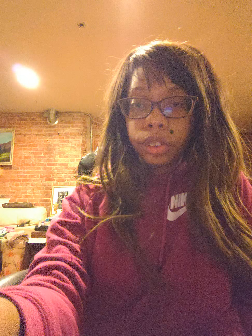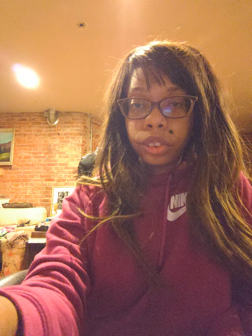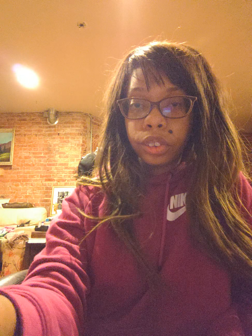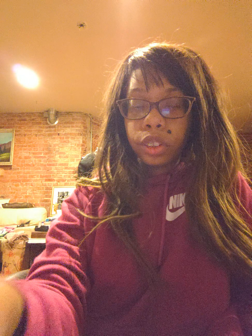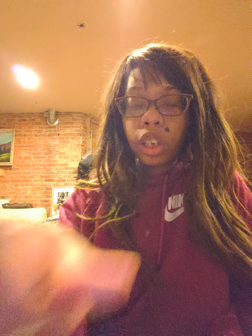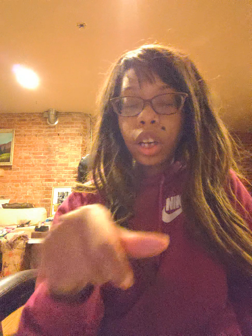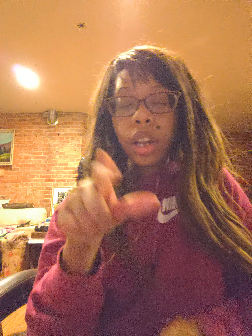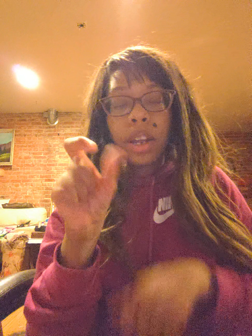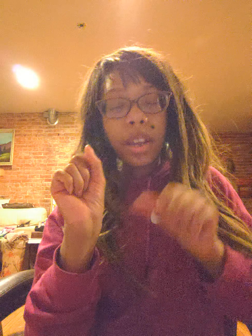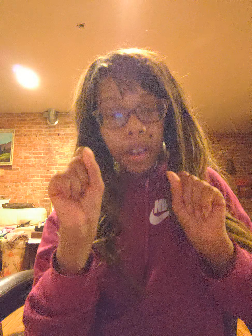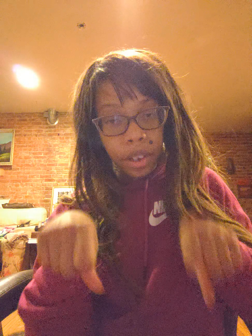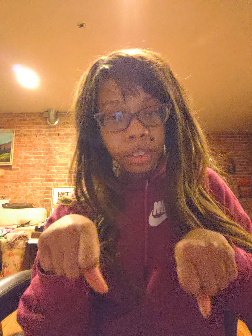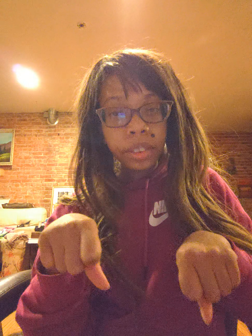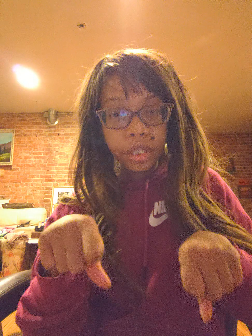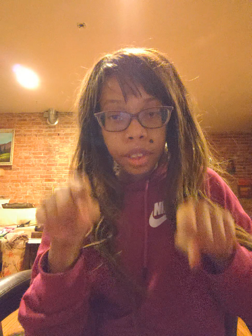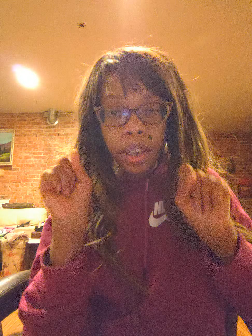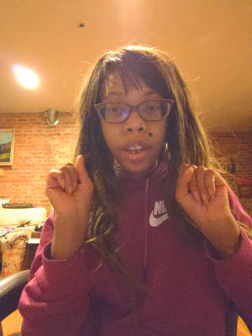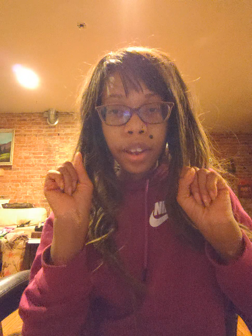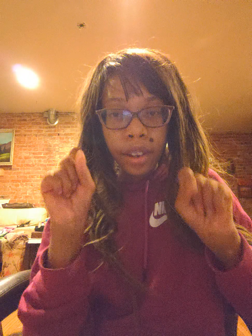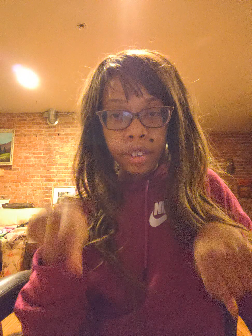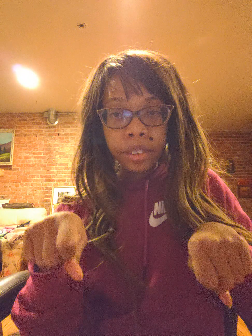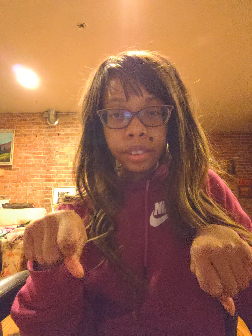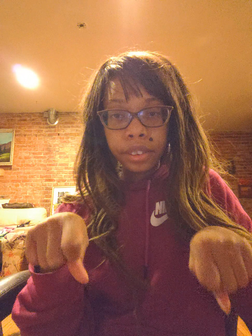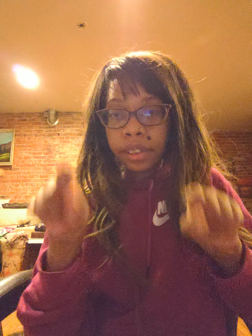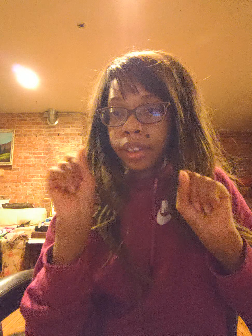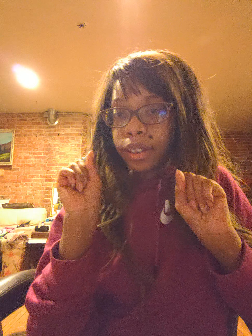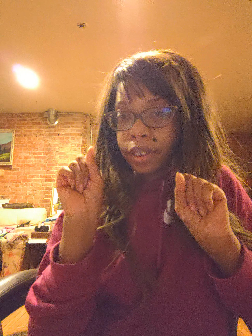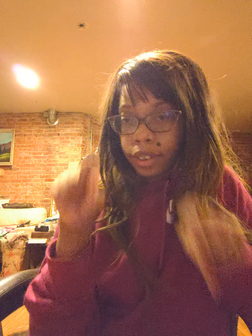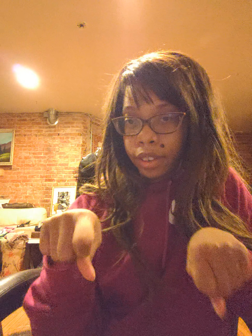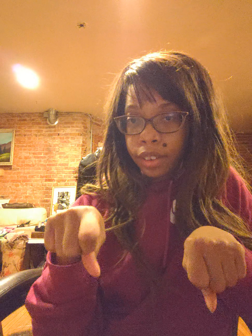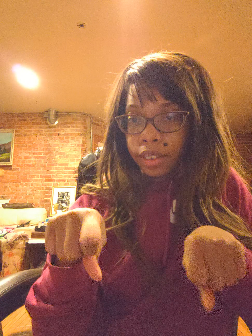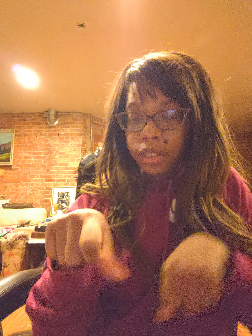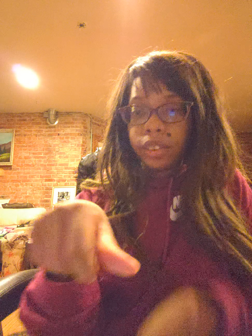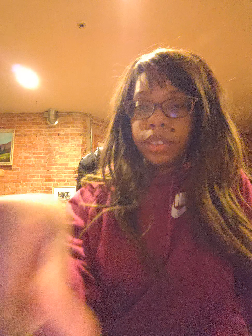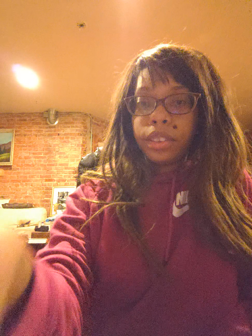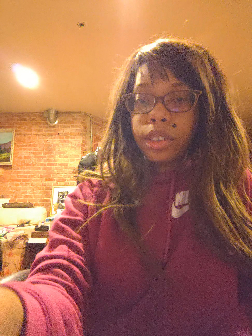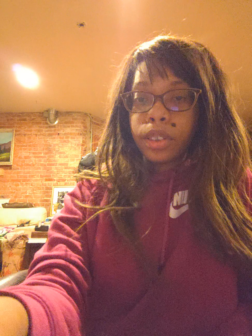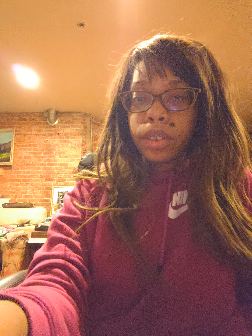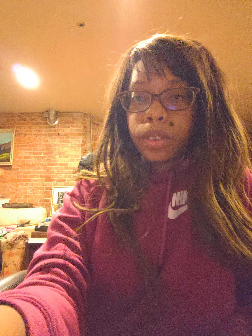can